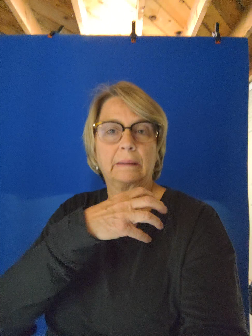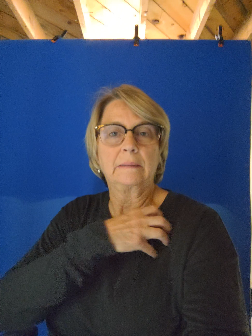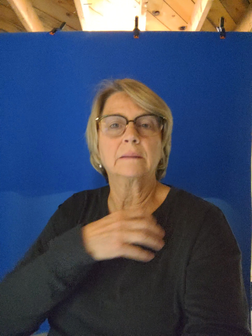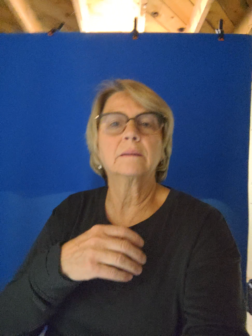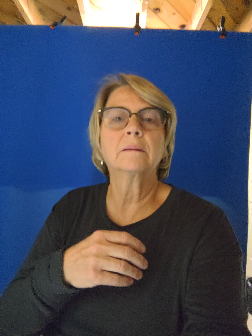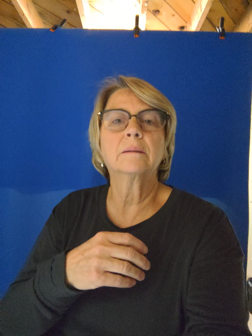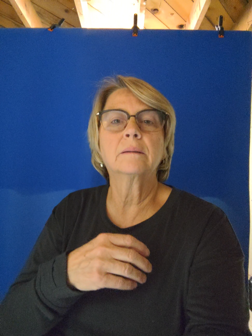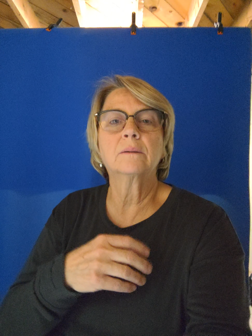police